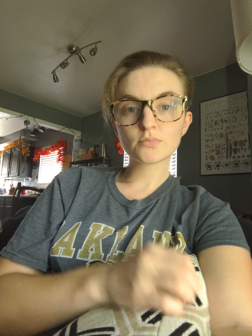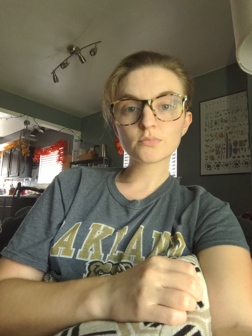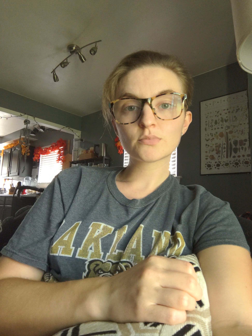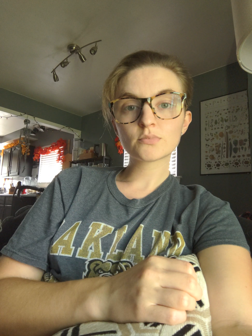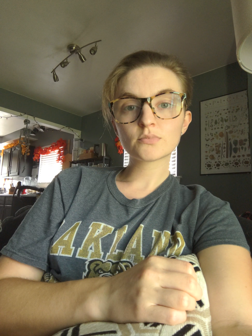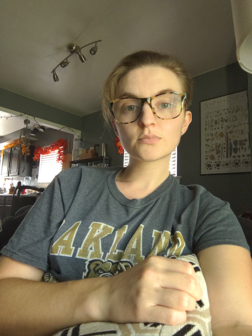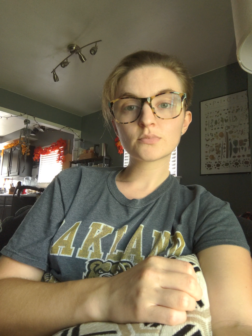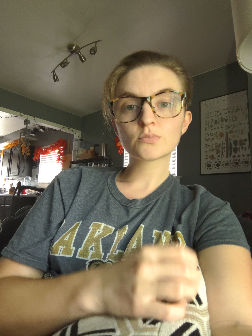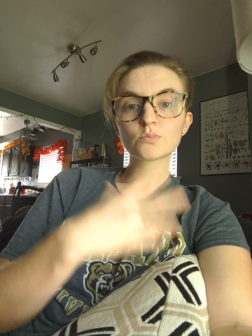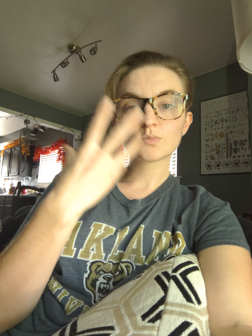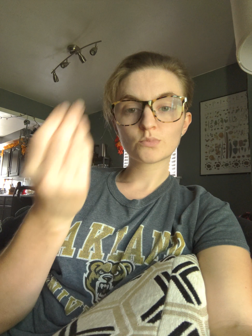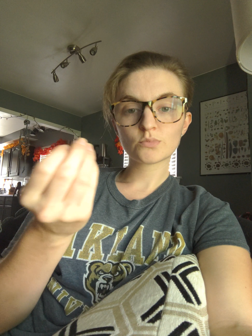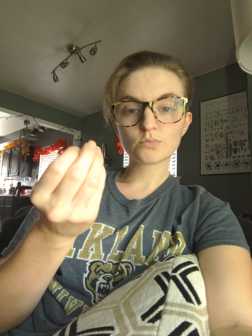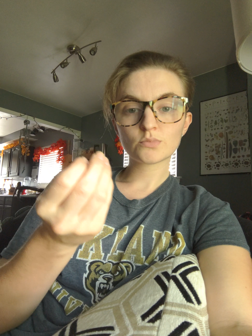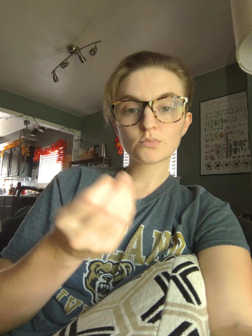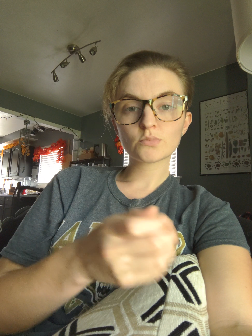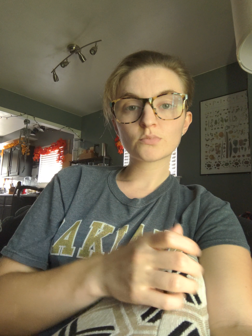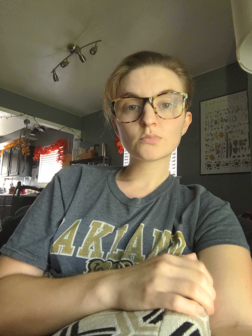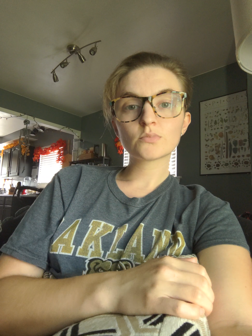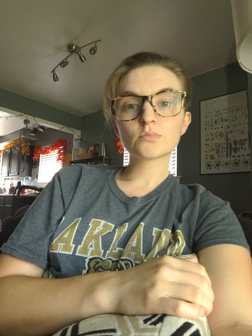got to